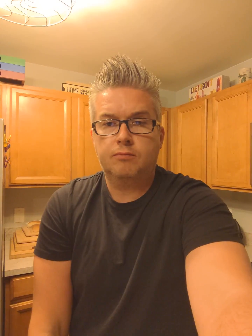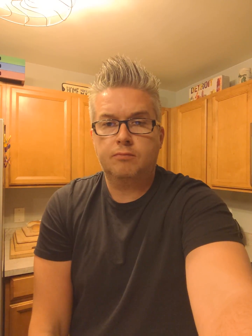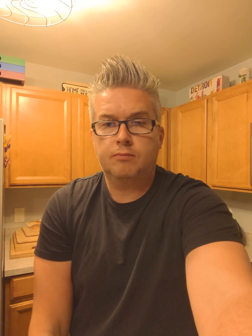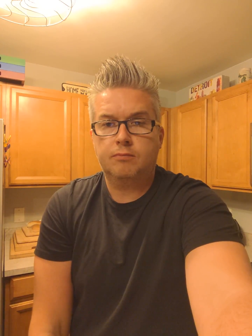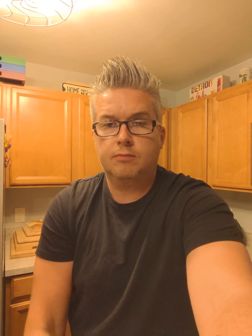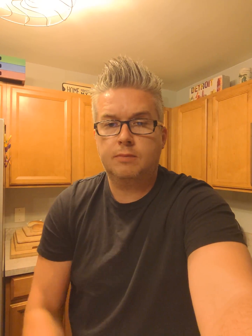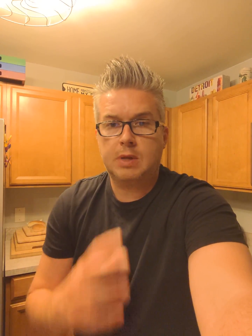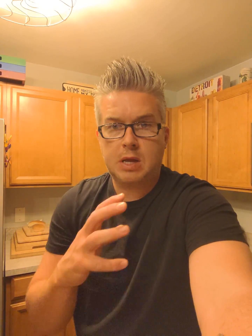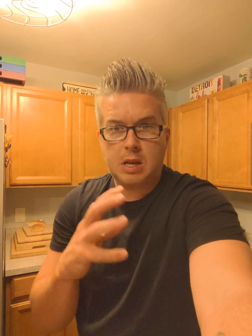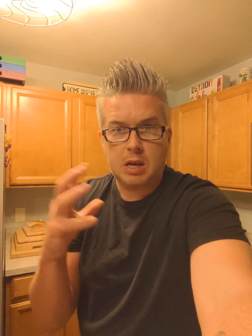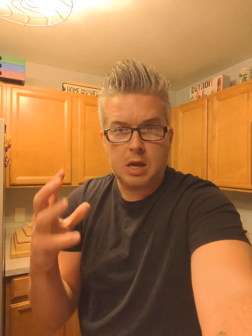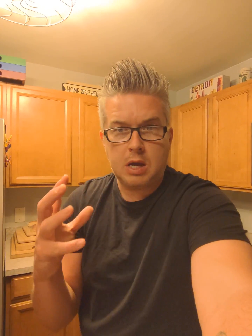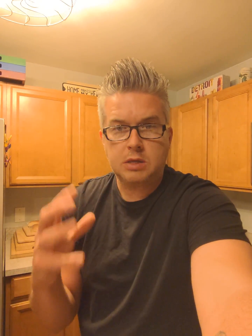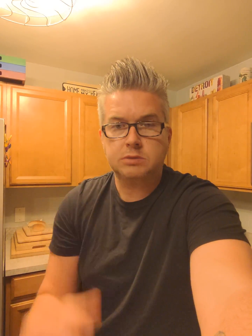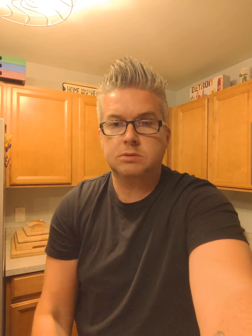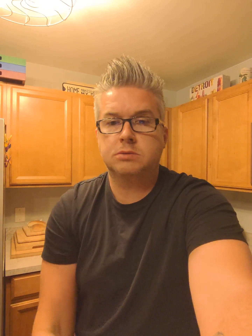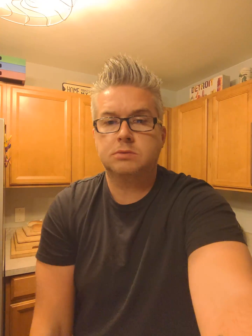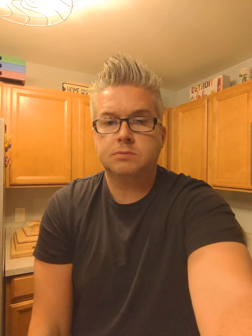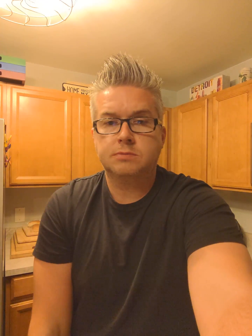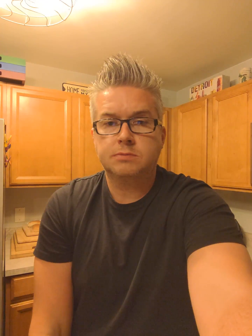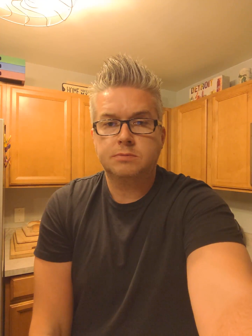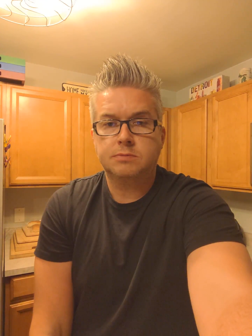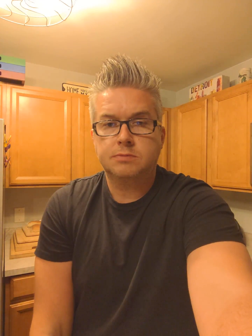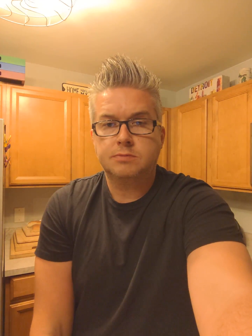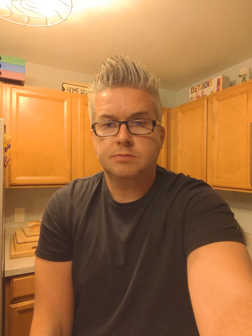a lot